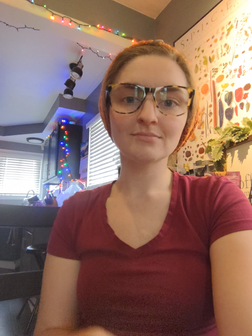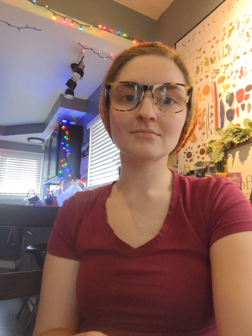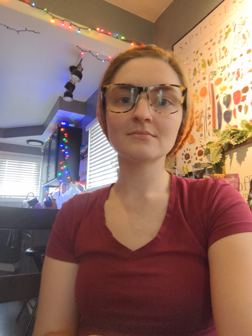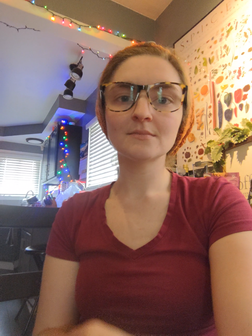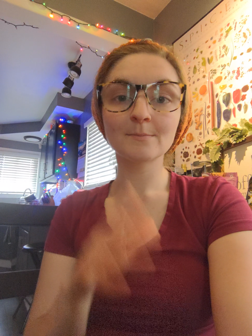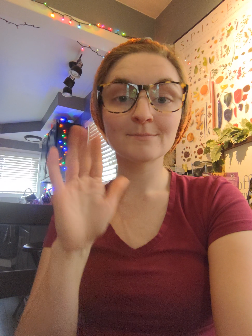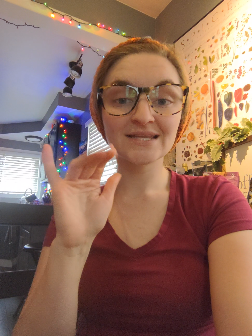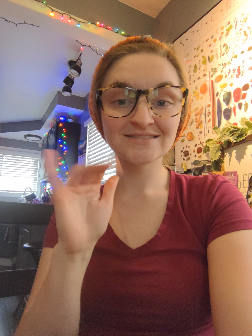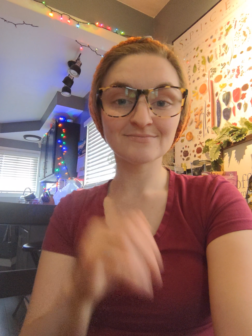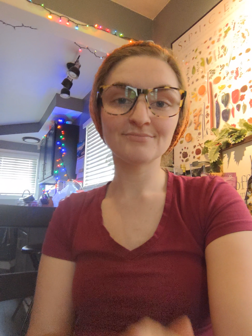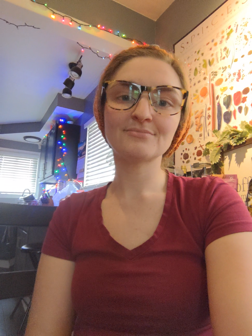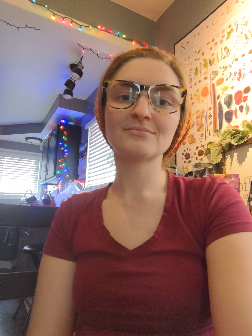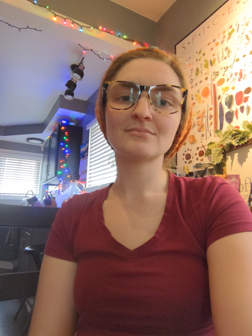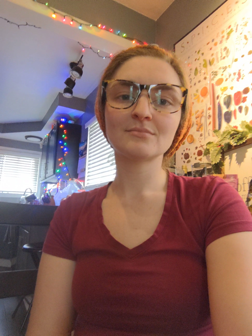bye